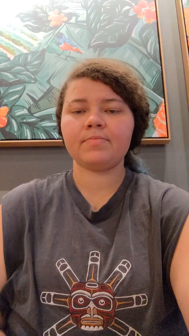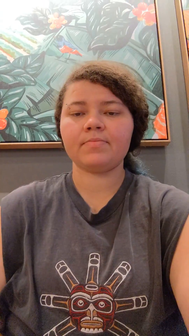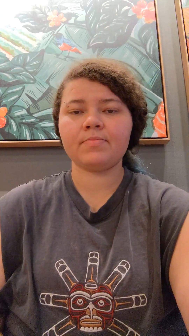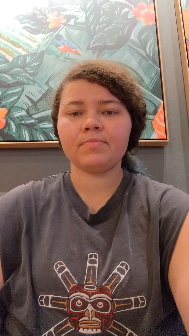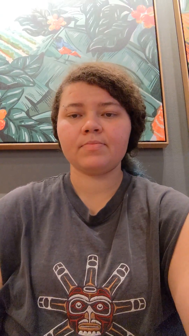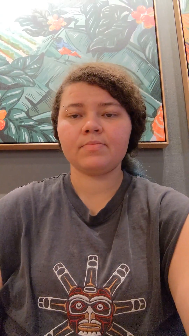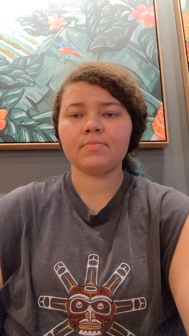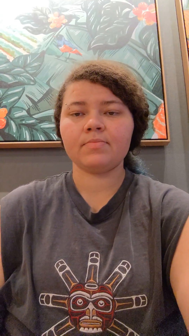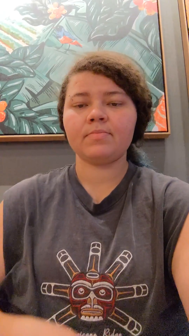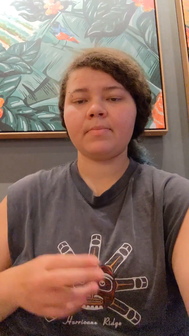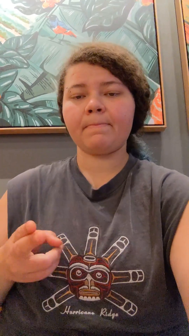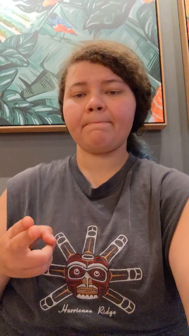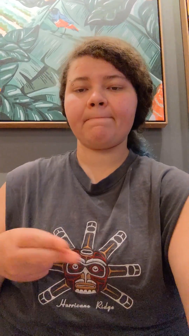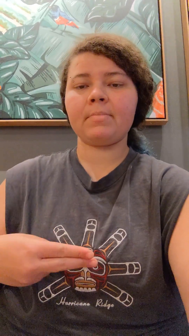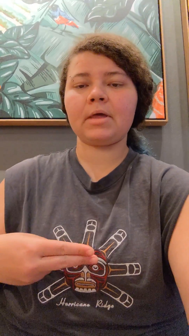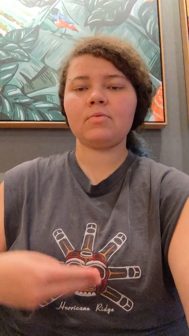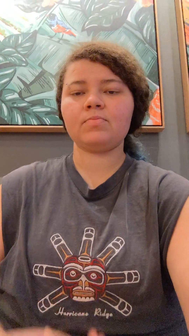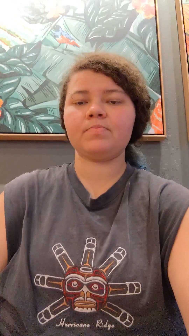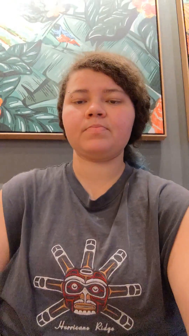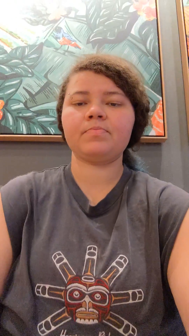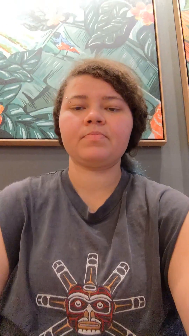belt